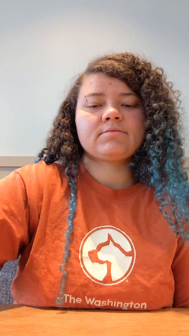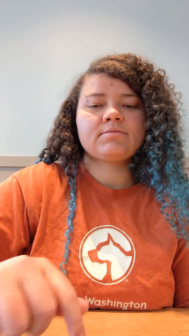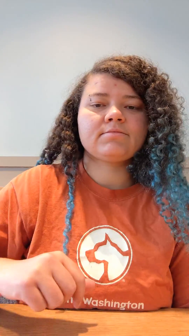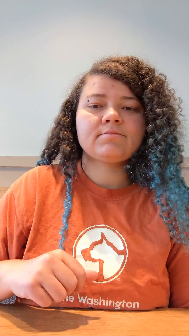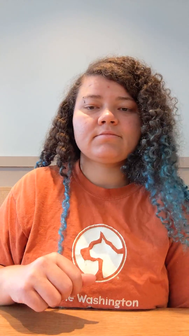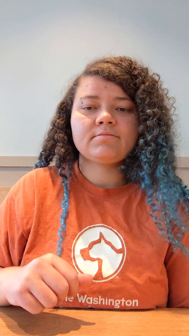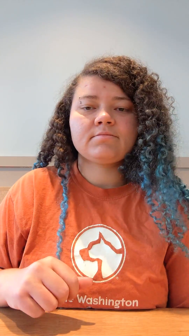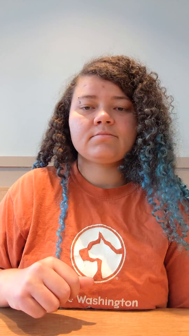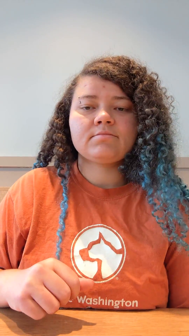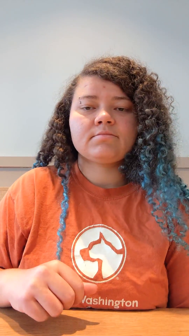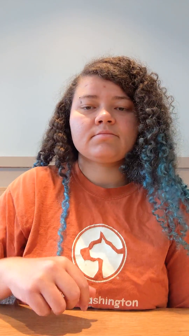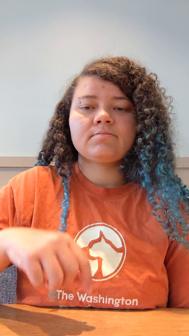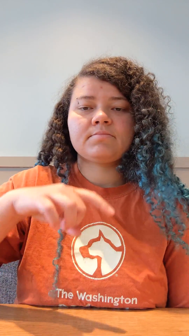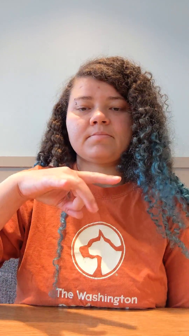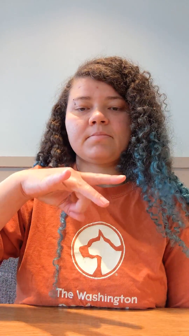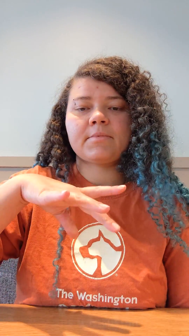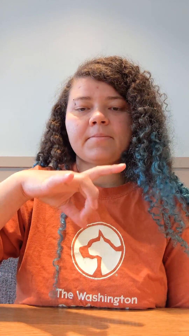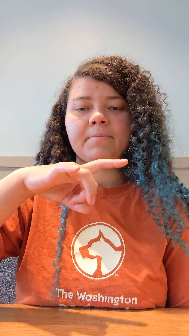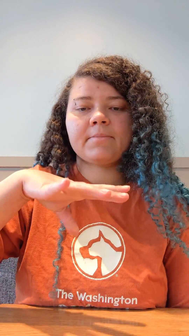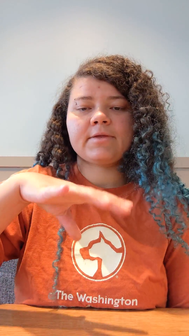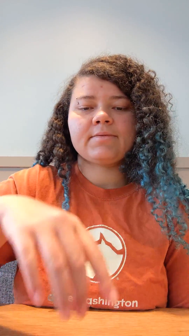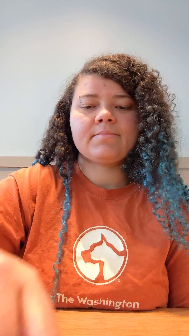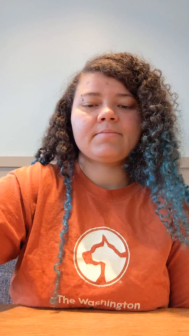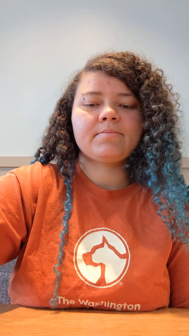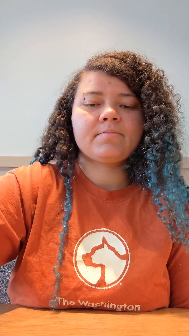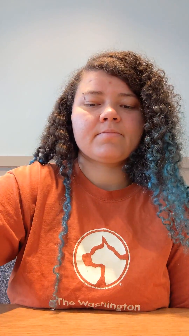pumpkin